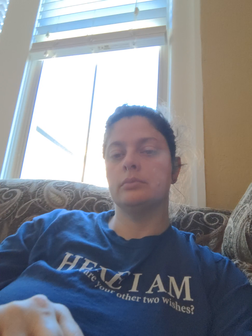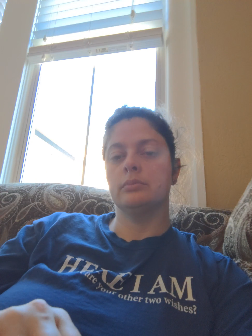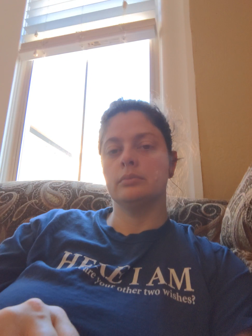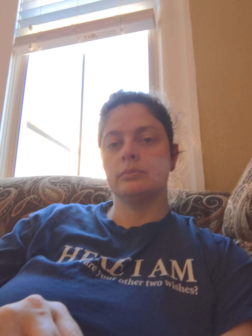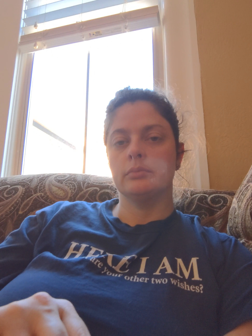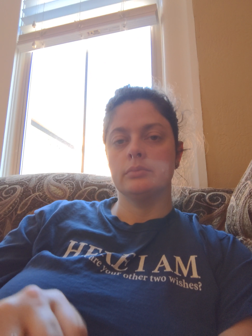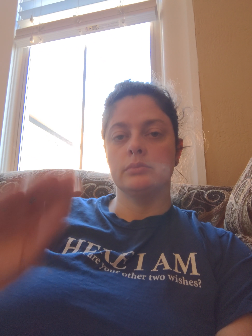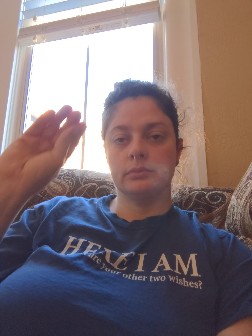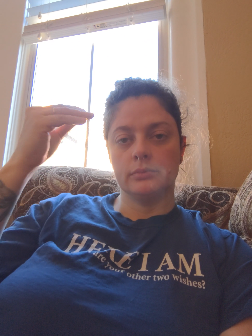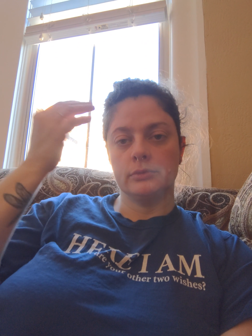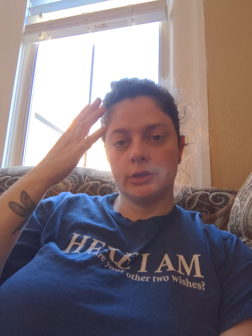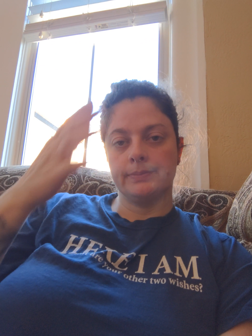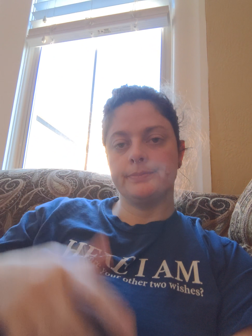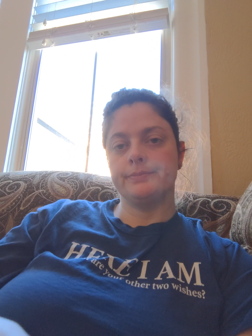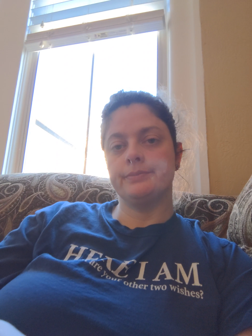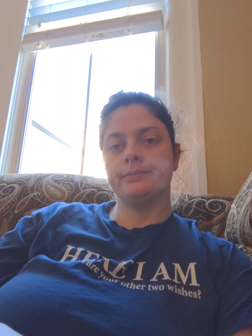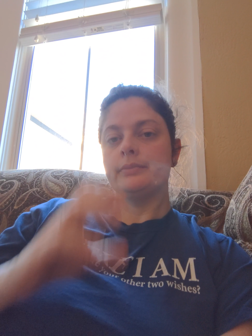sun